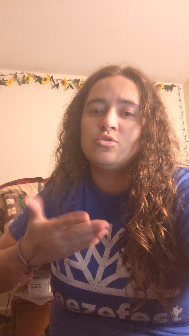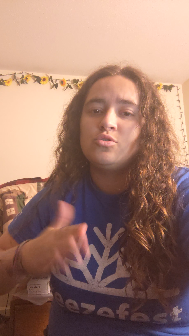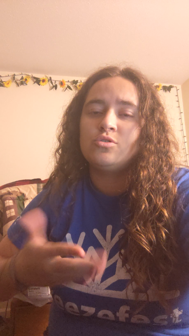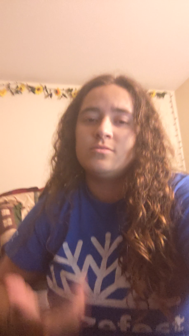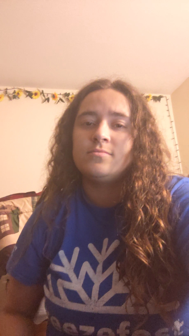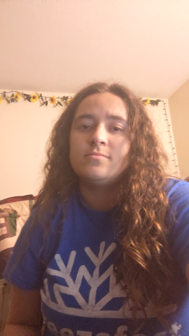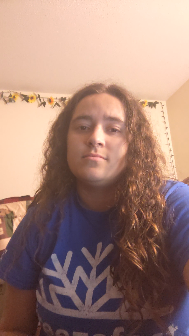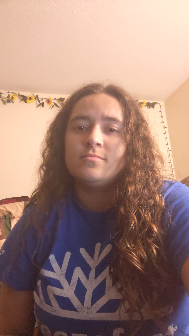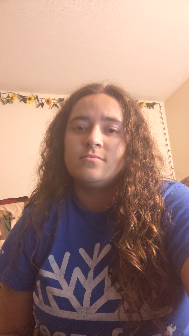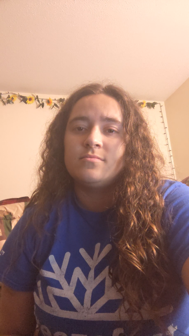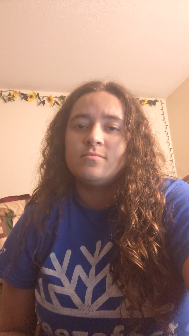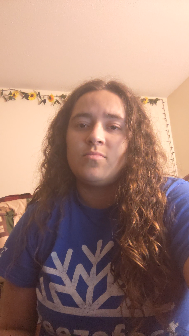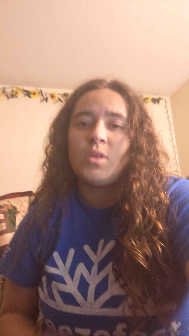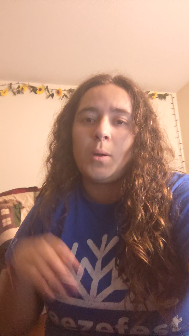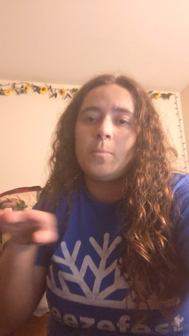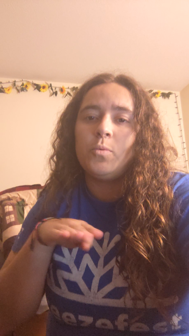boots